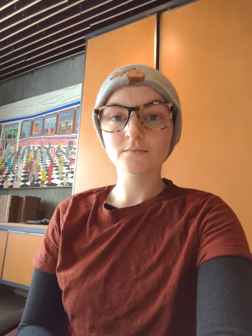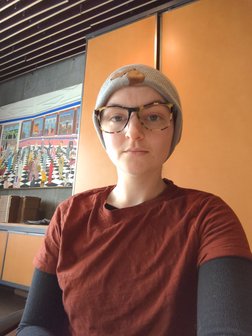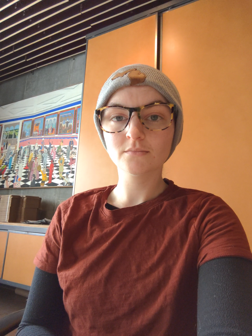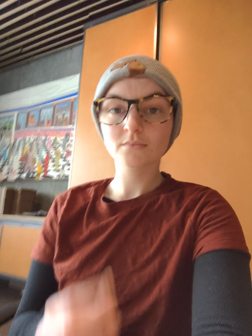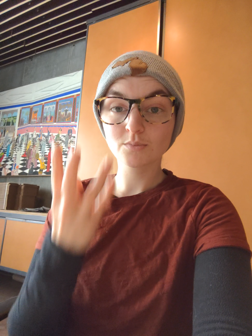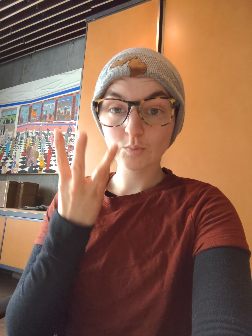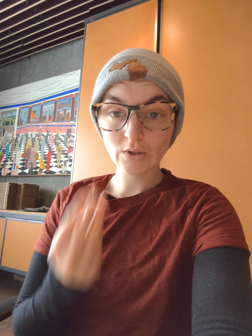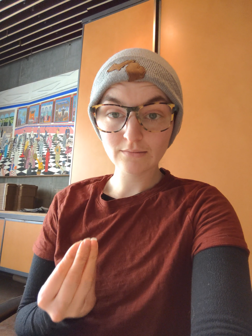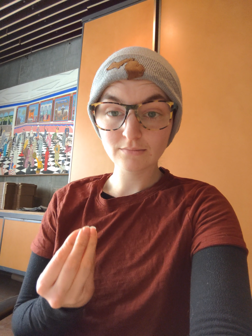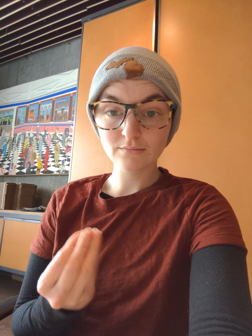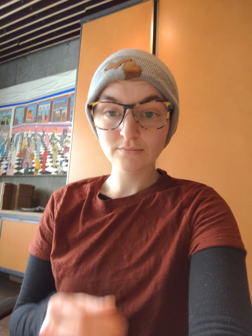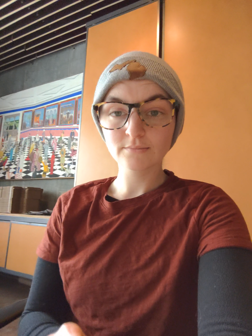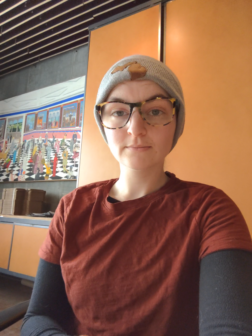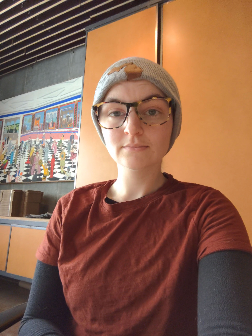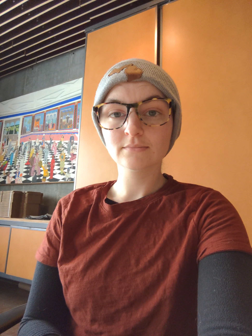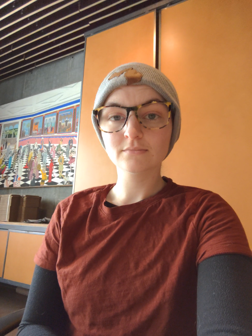wet